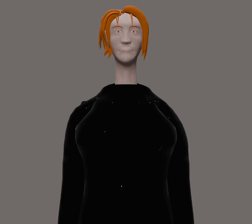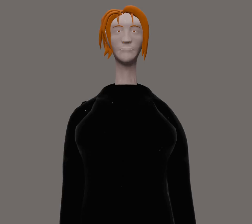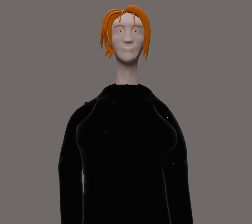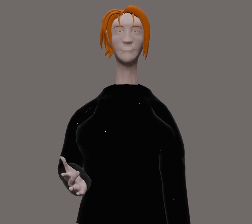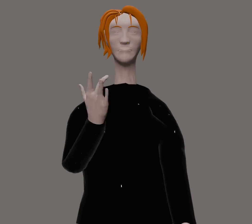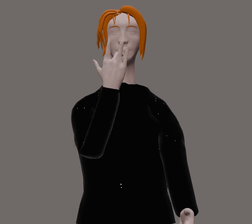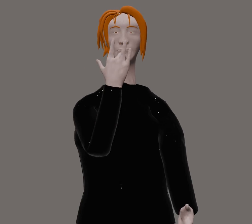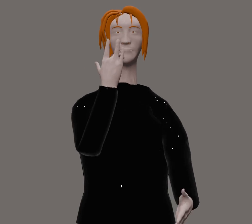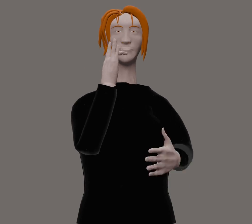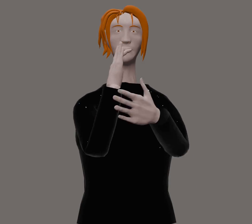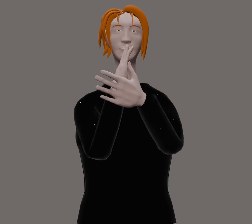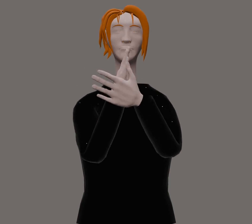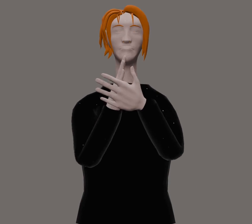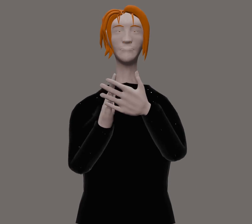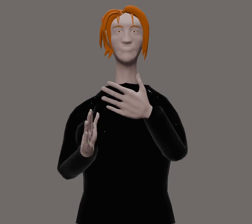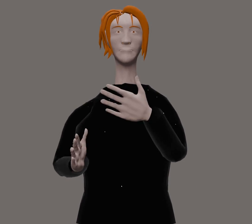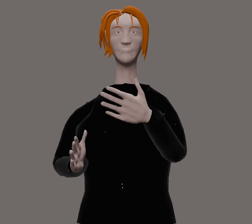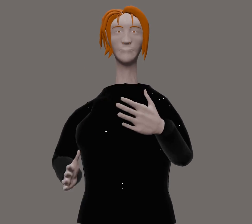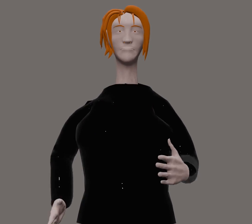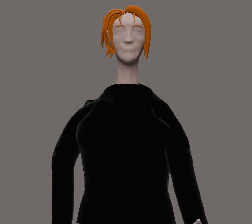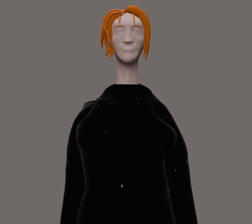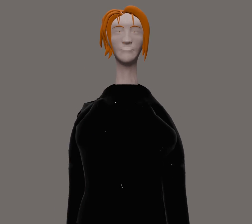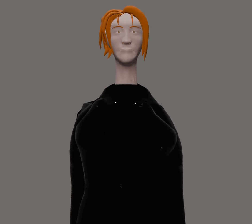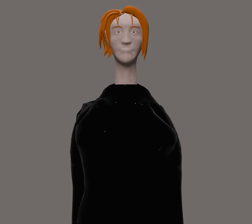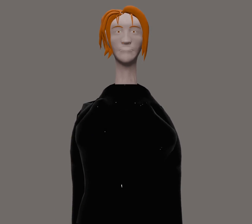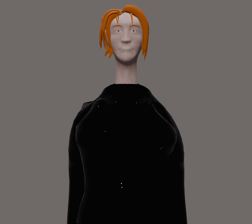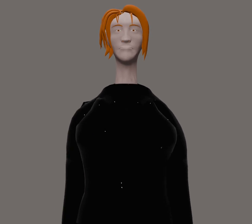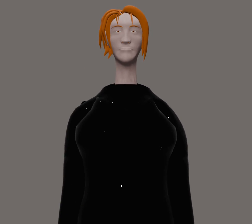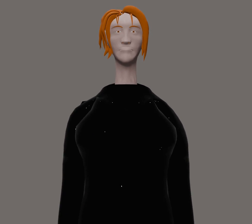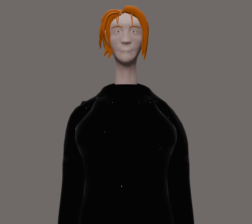Bland